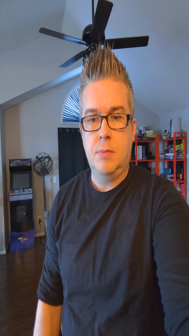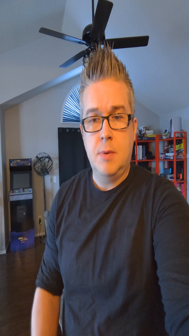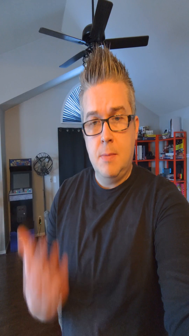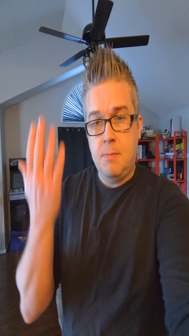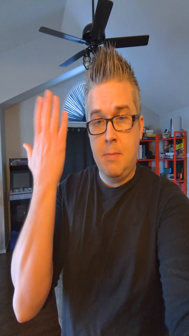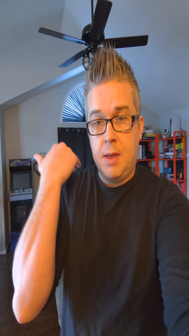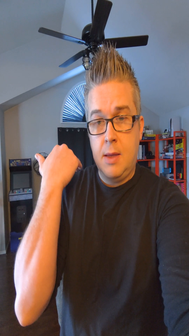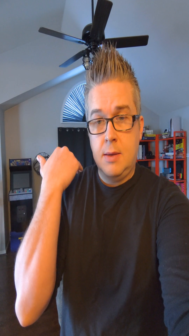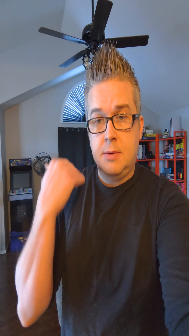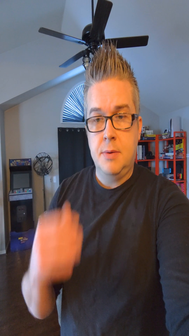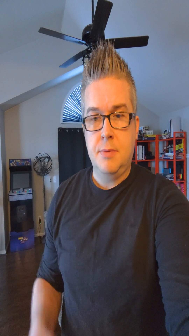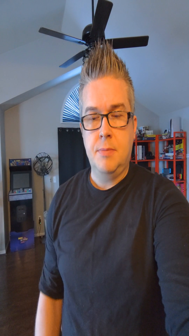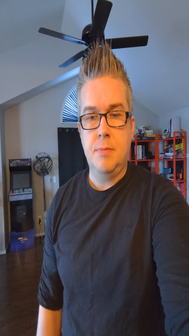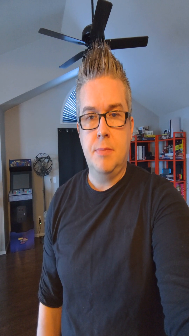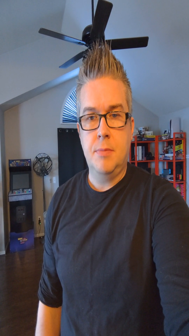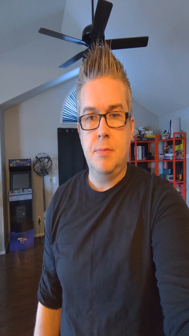before